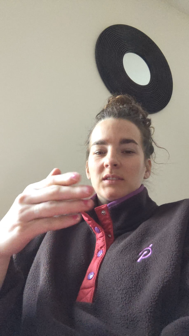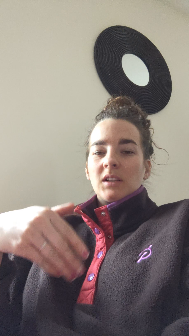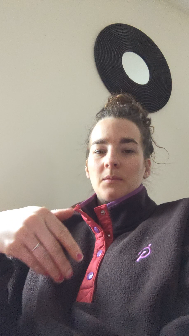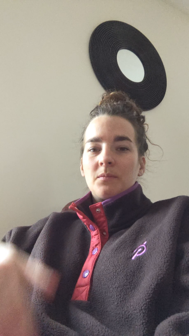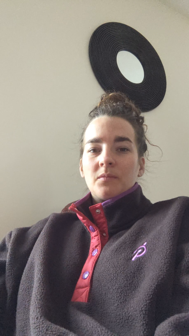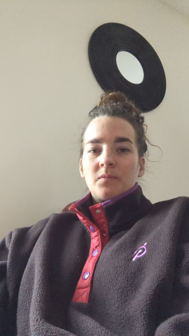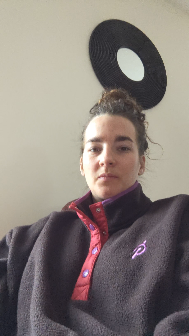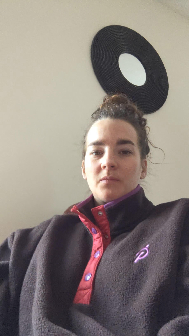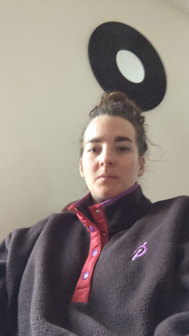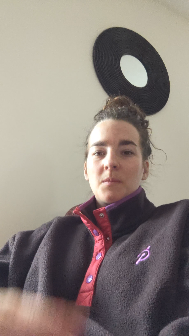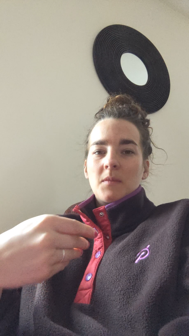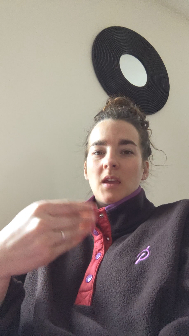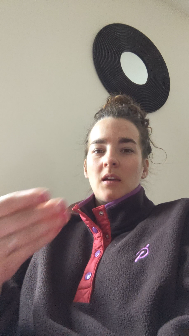buy